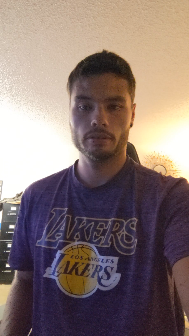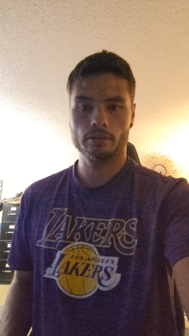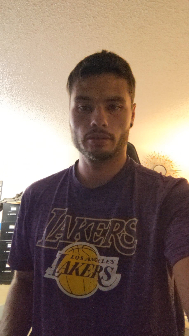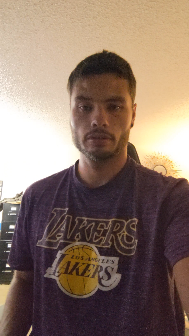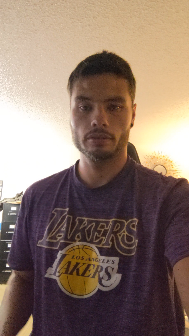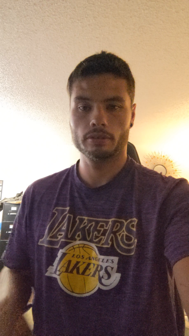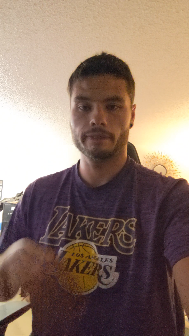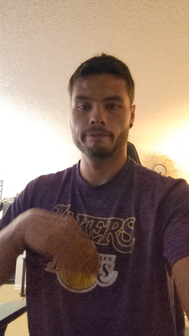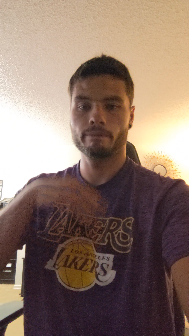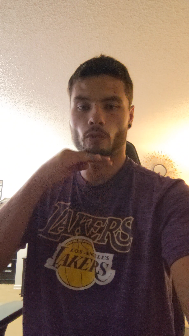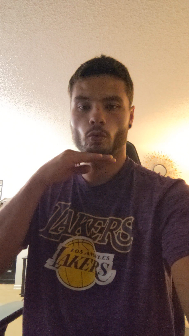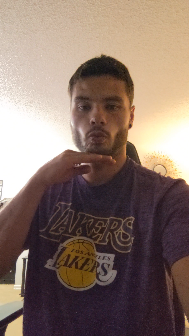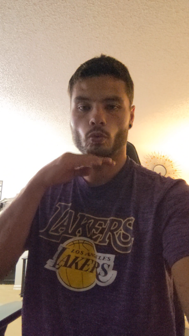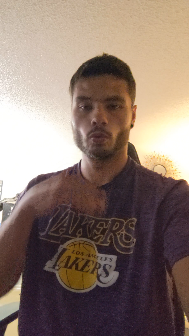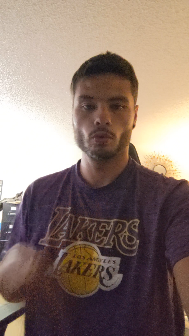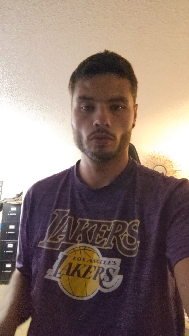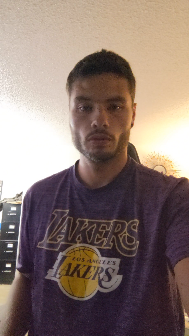full